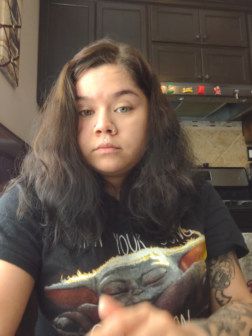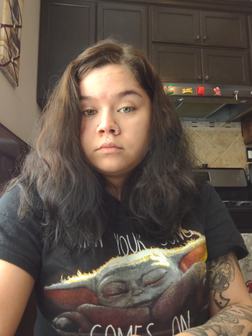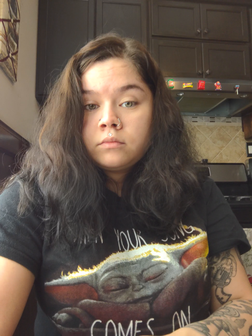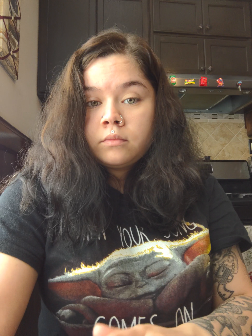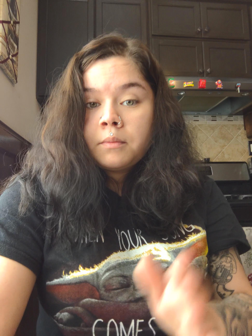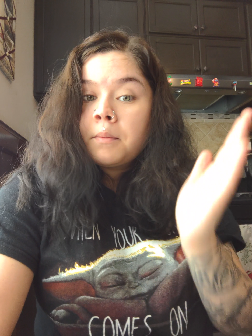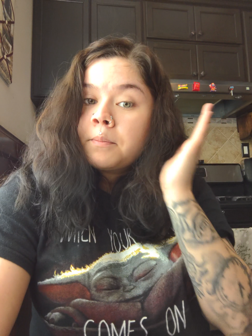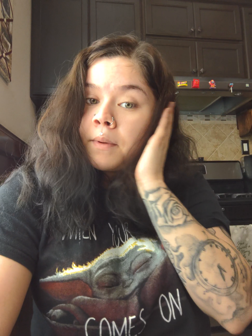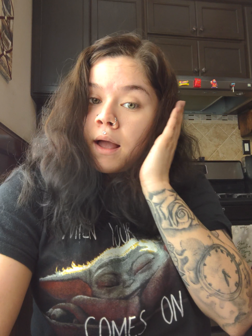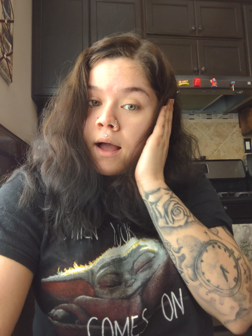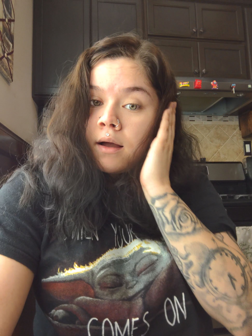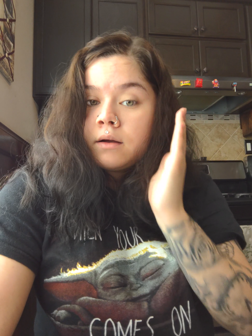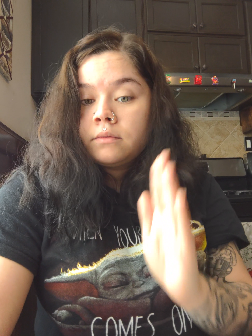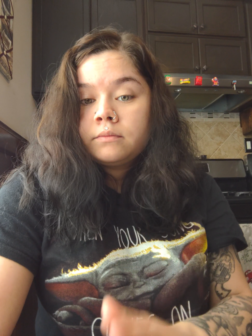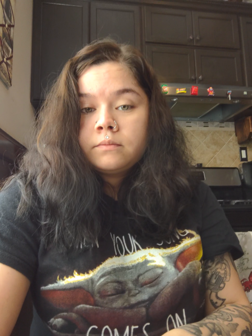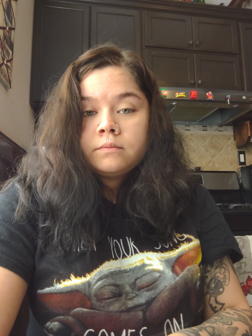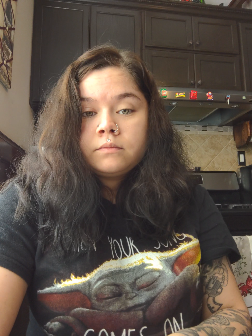bed